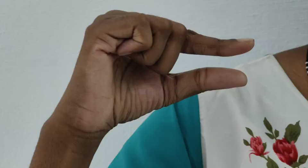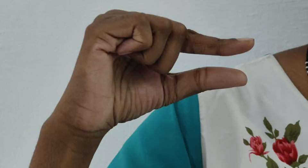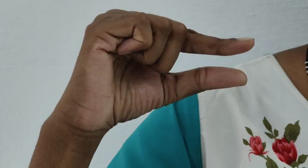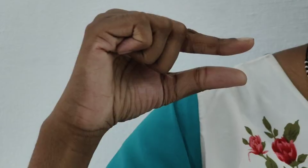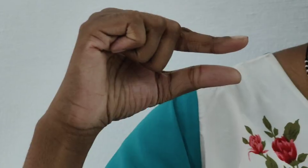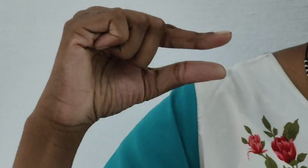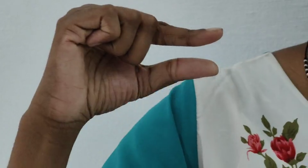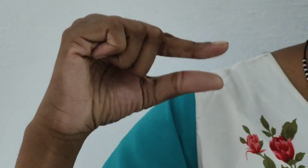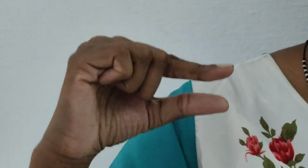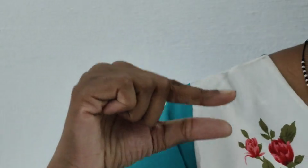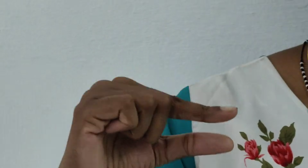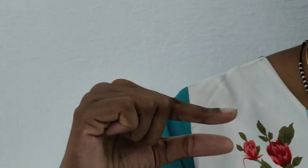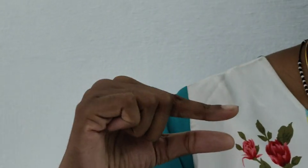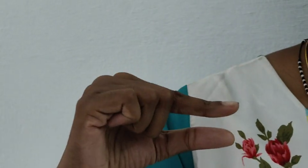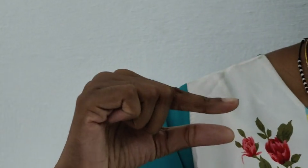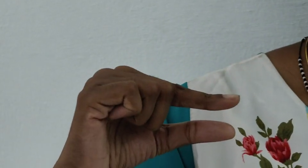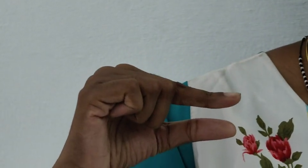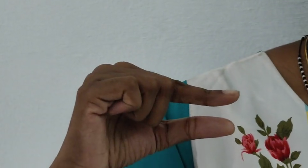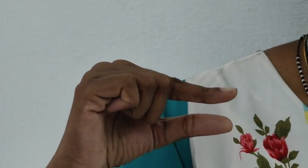ഊ